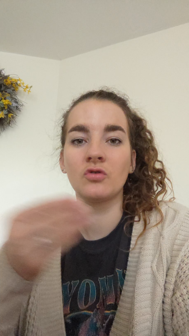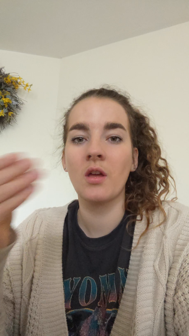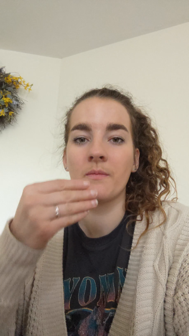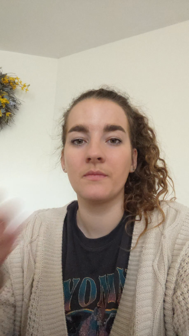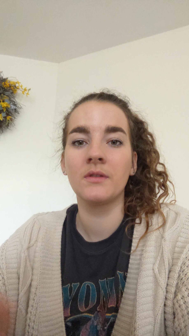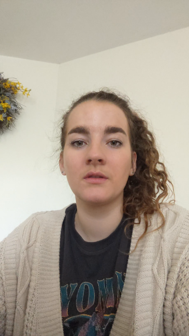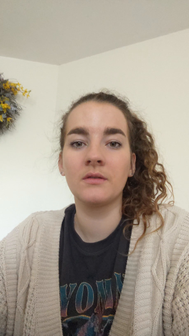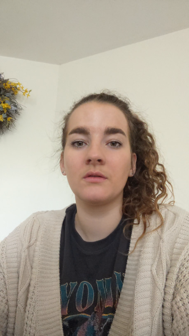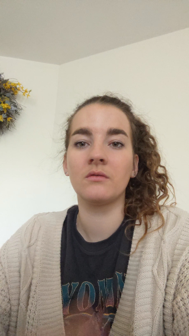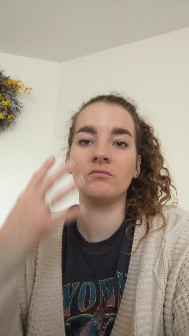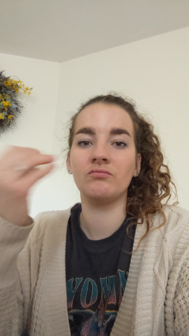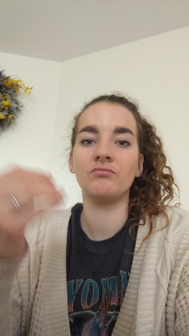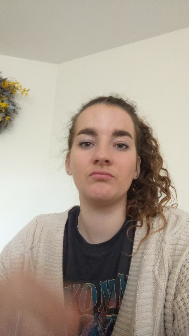got to